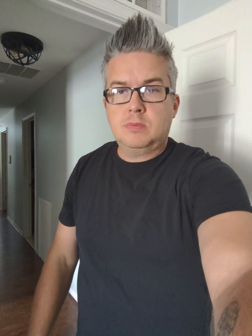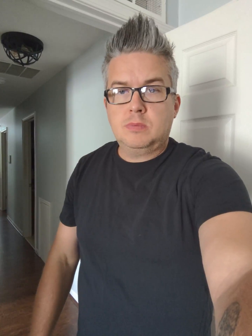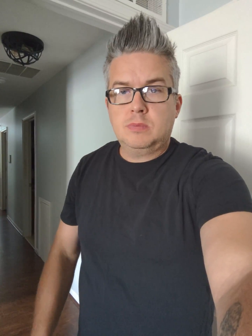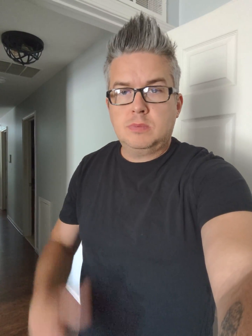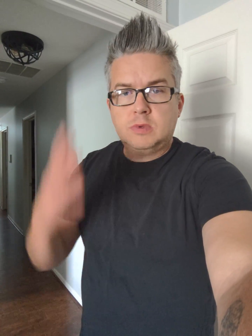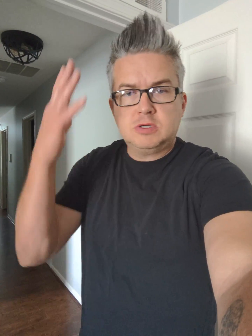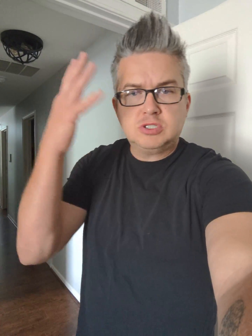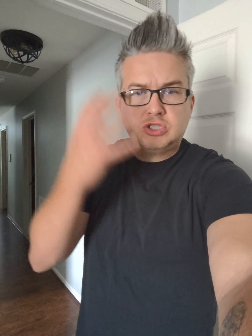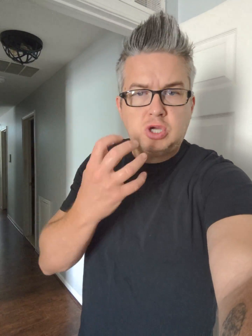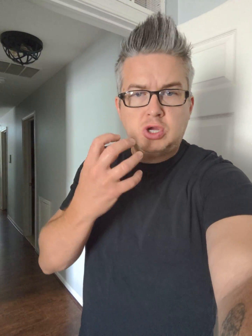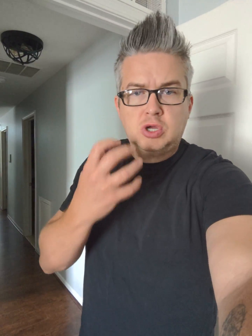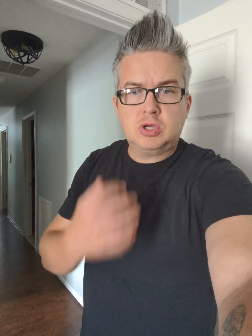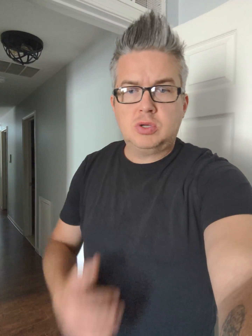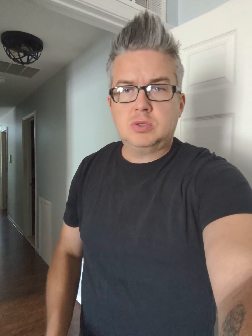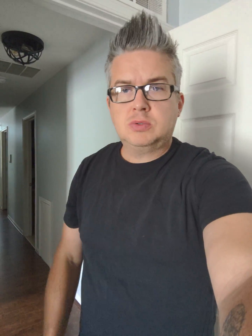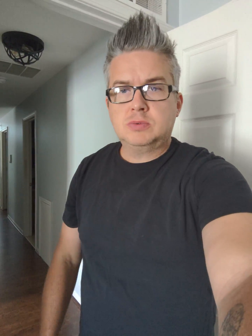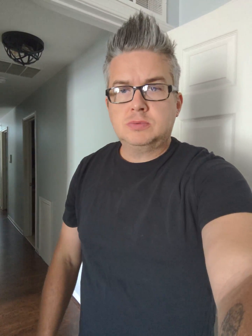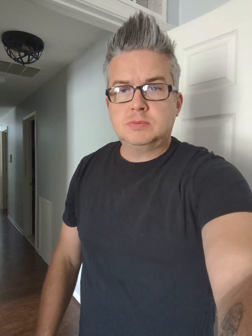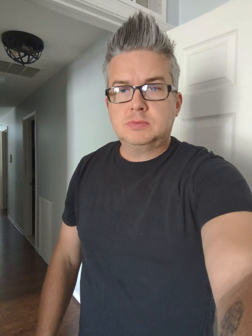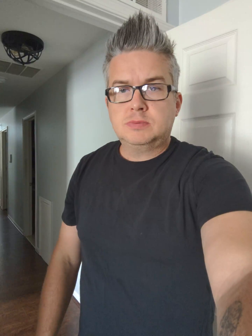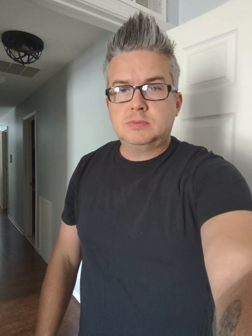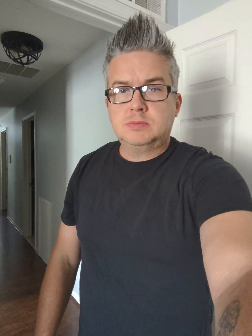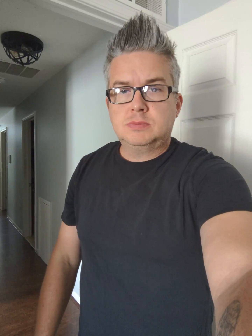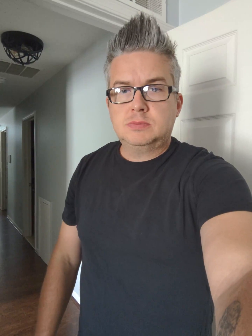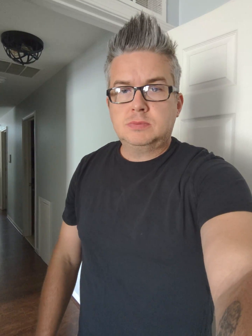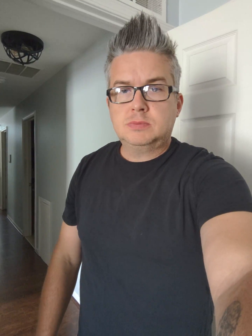dark